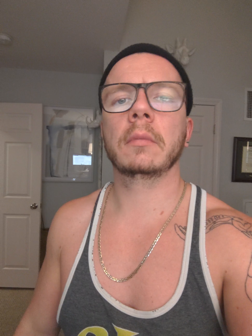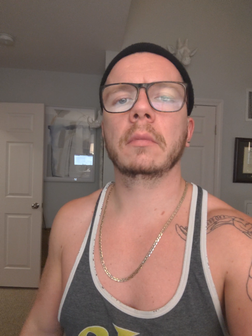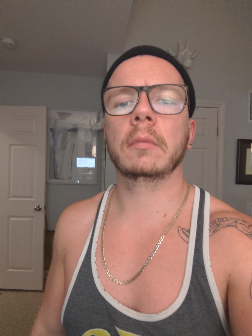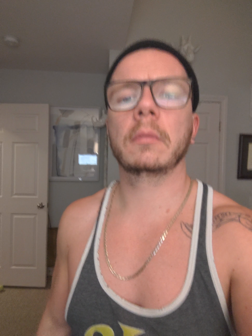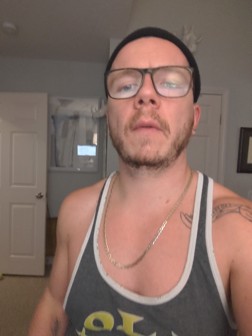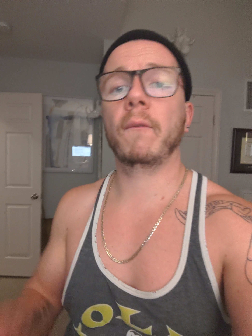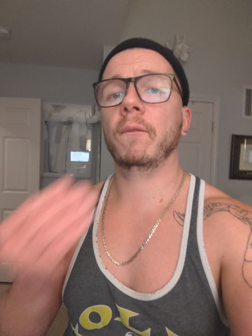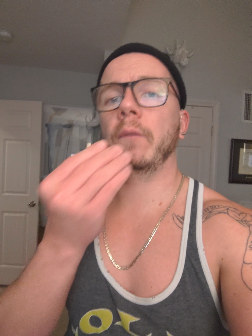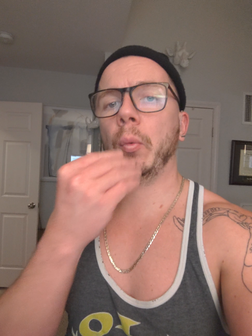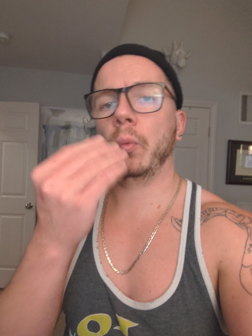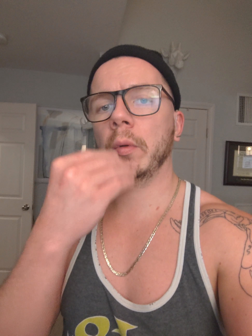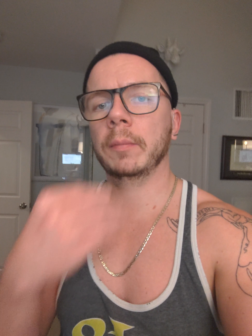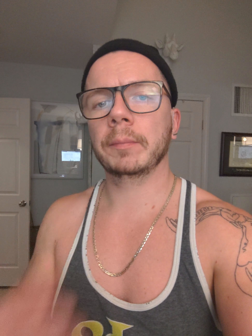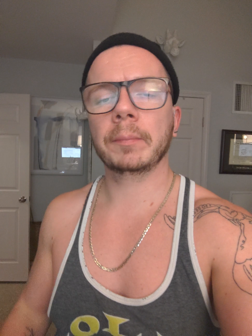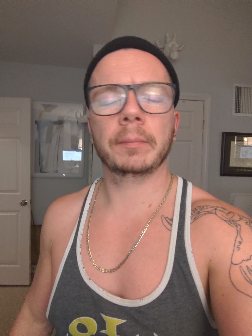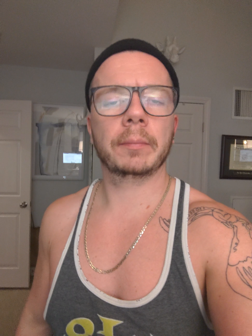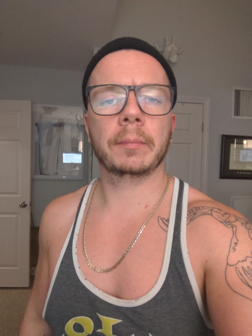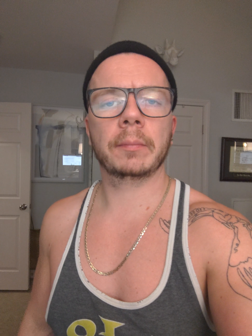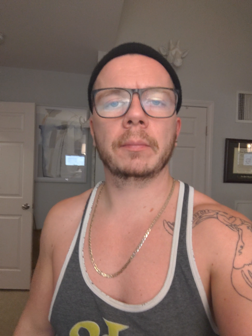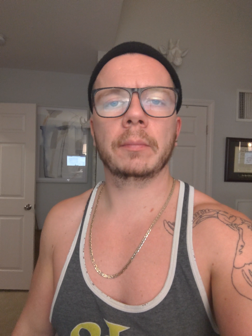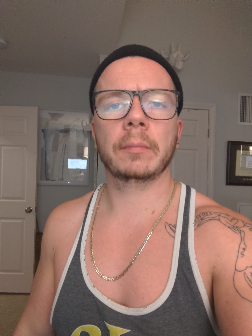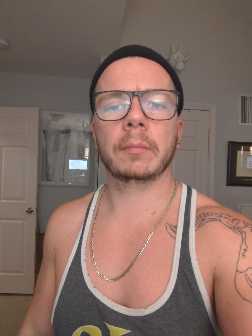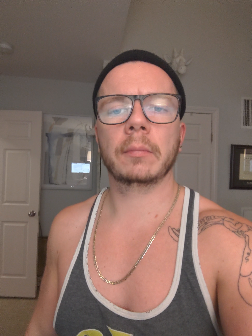food